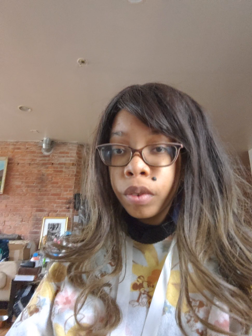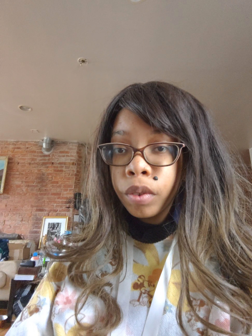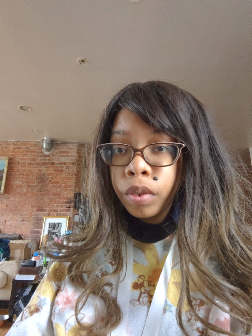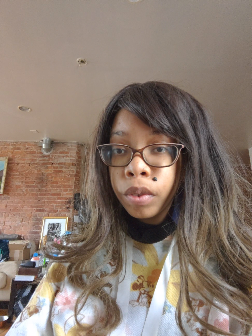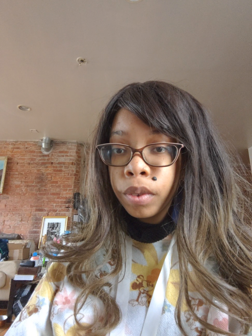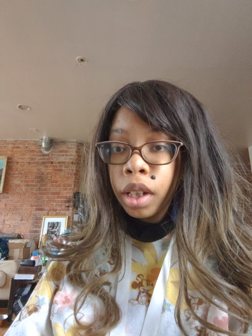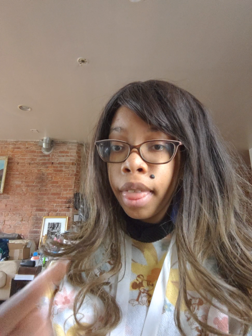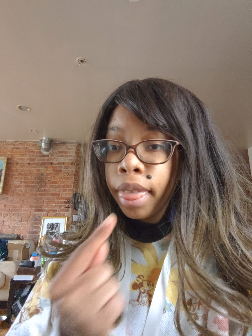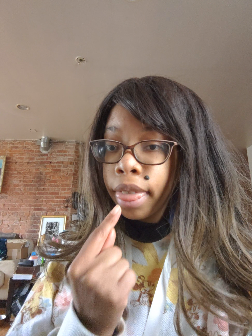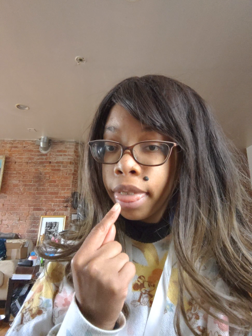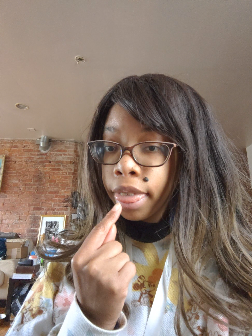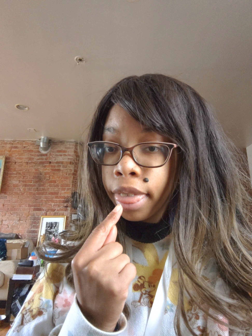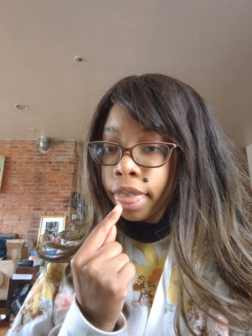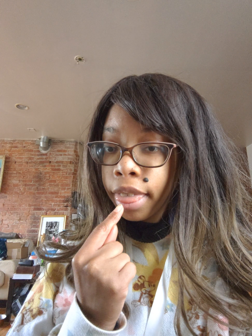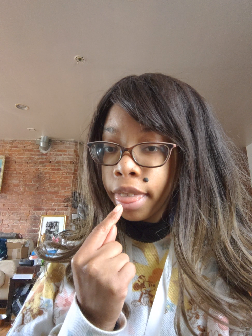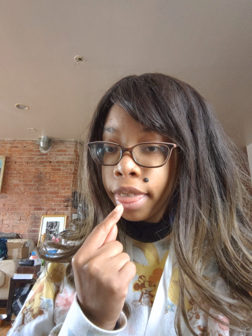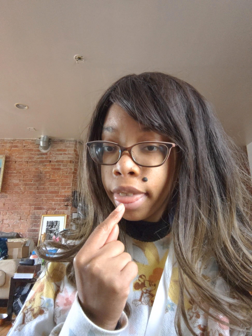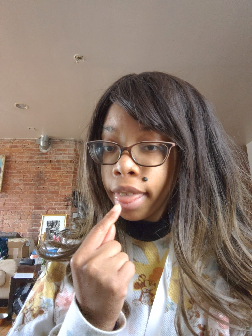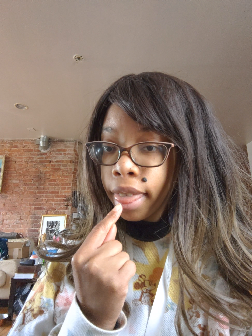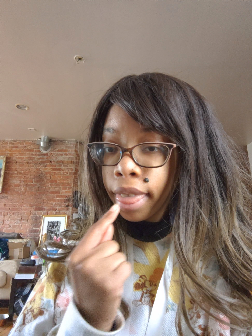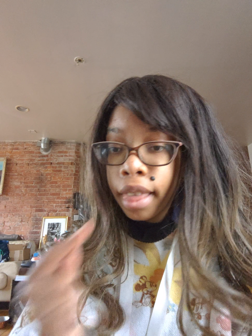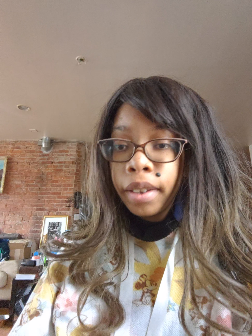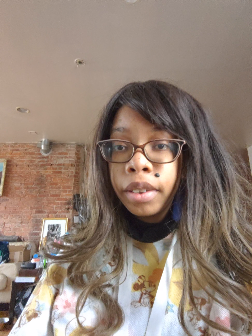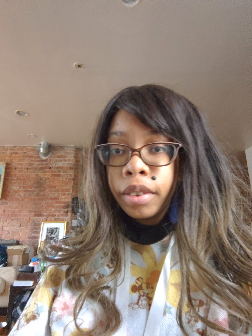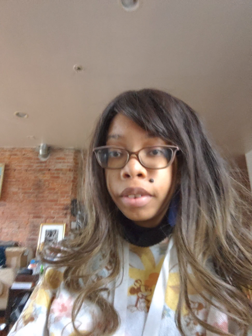tongue